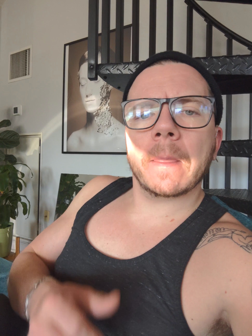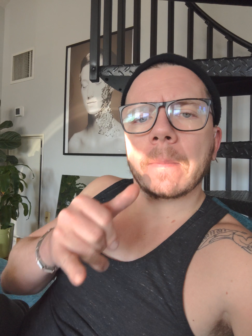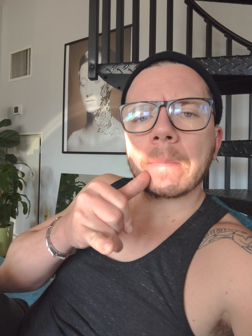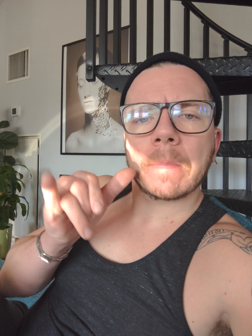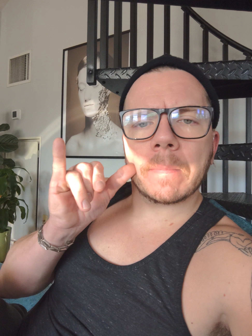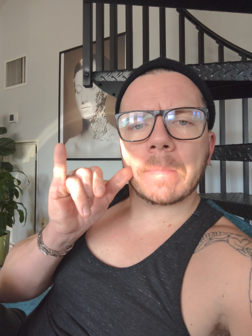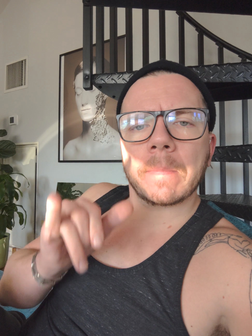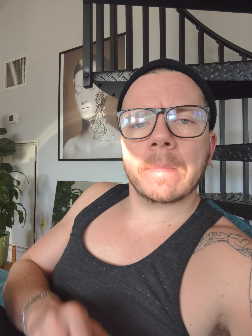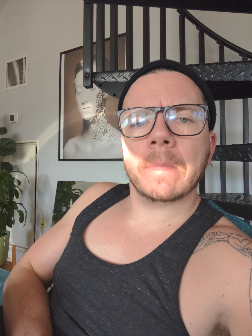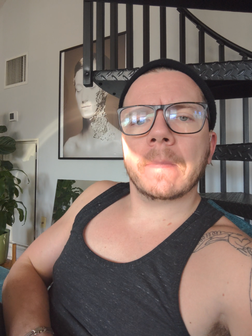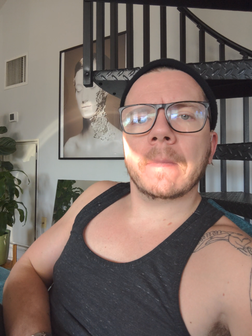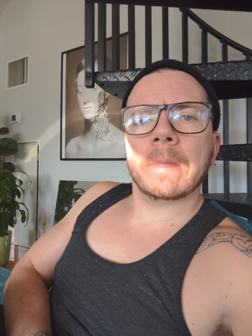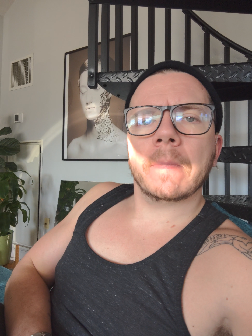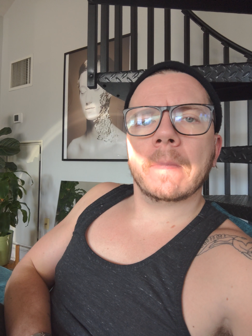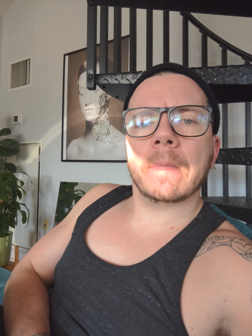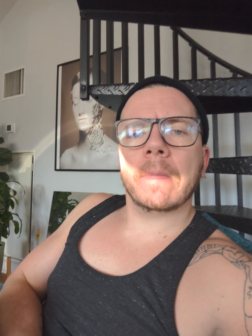yesterday